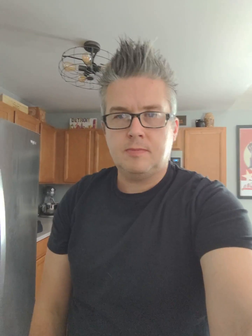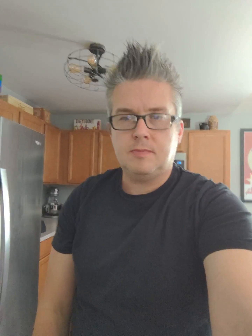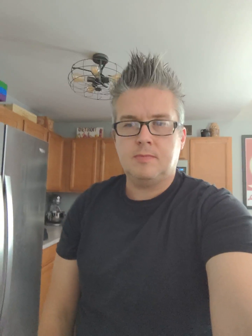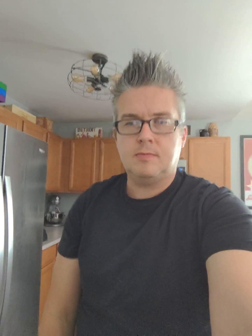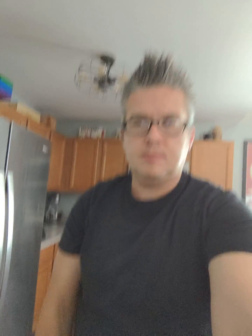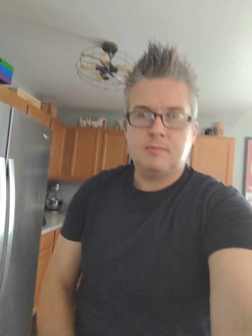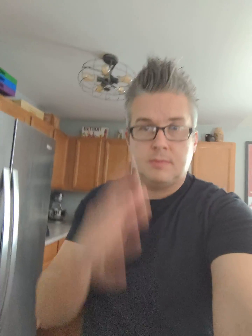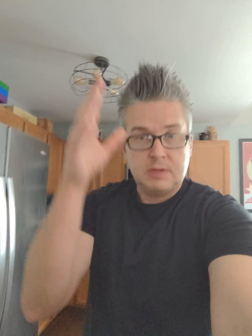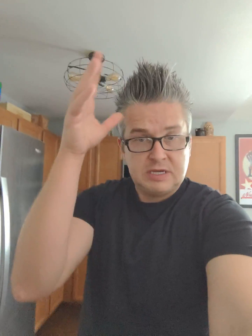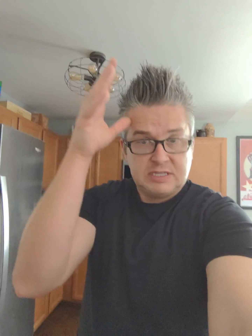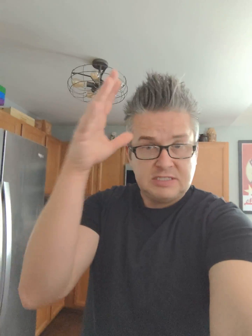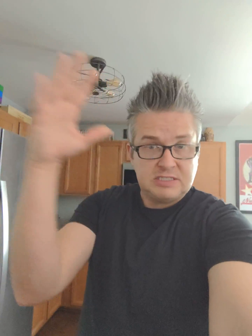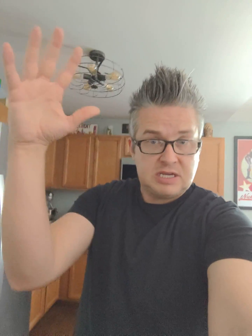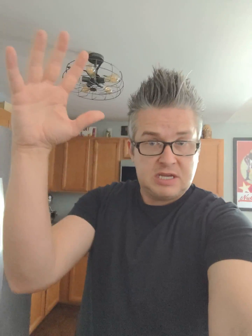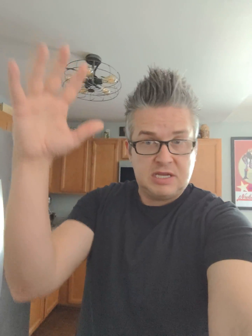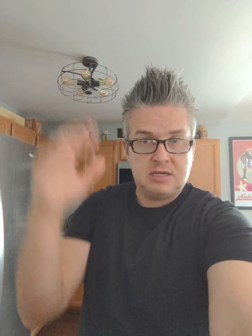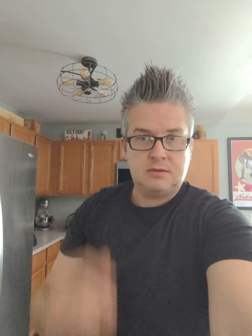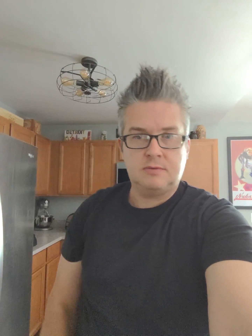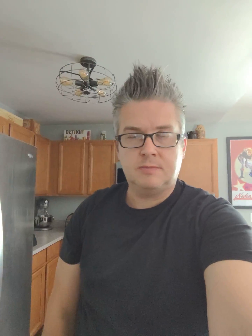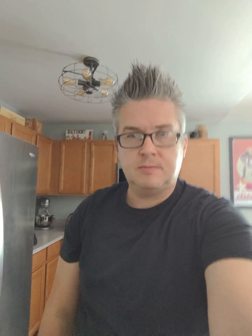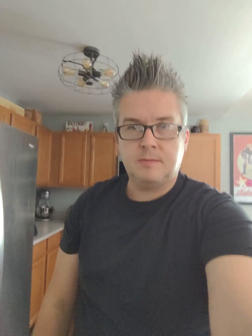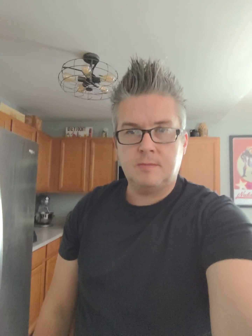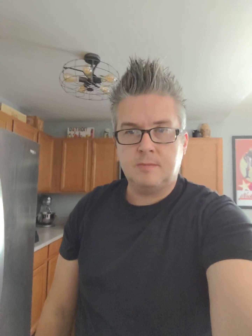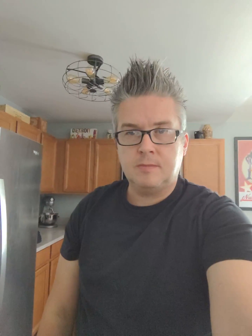moose